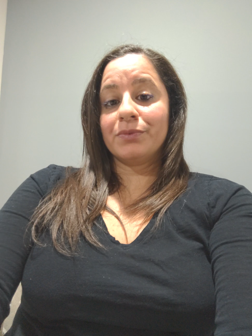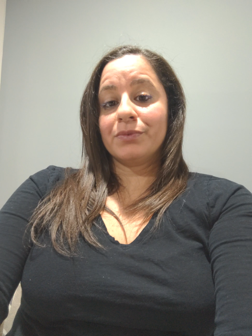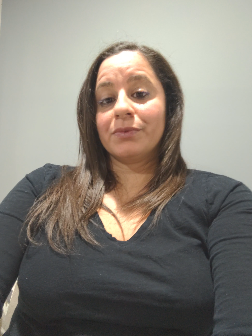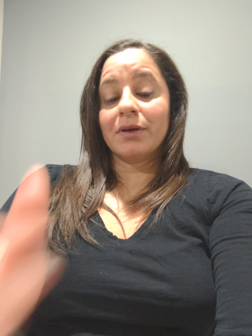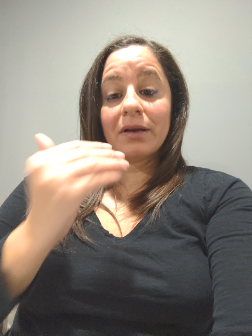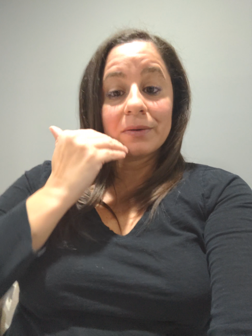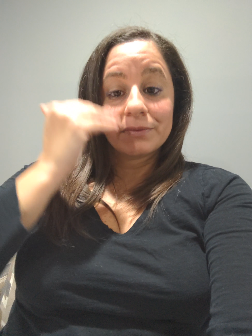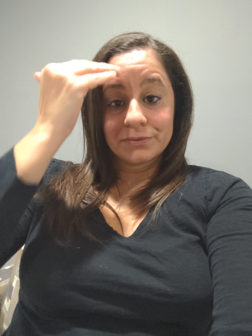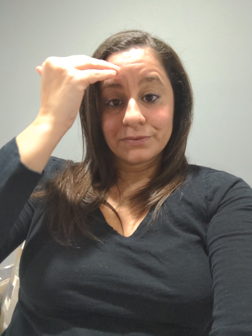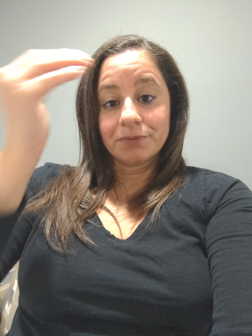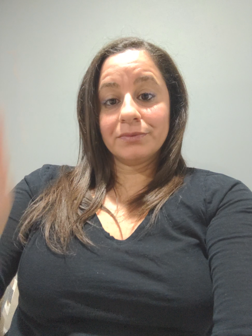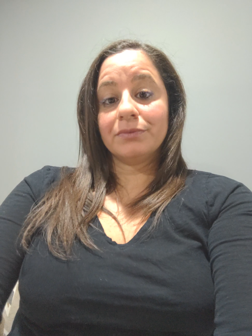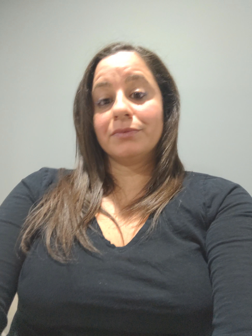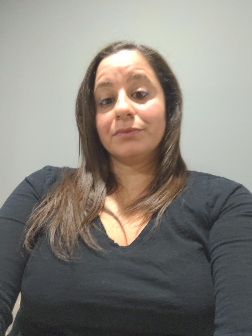head